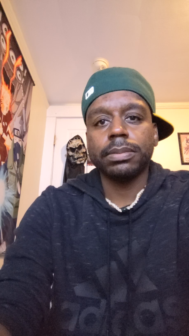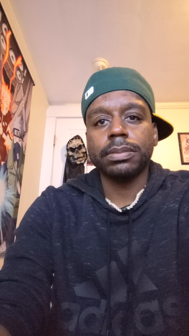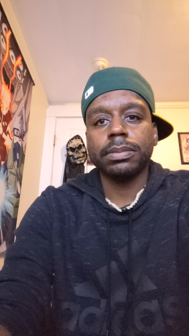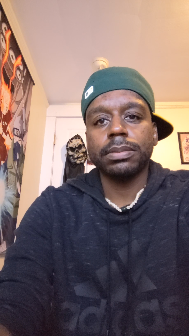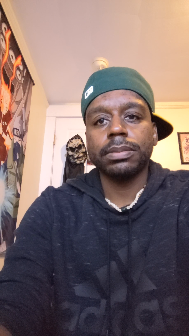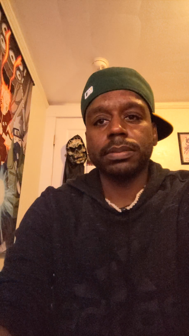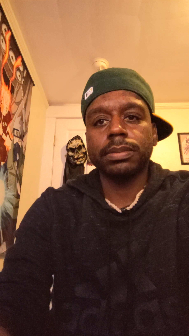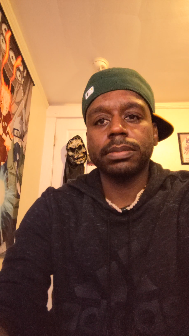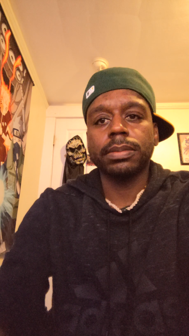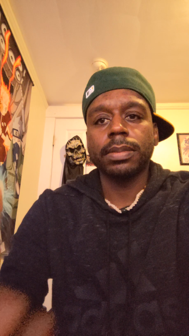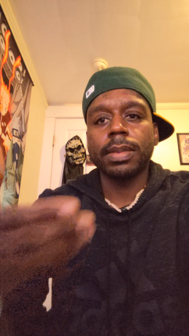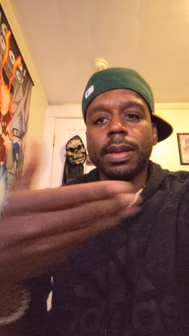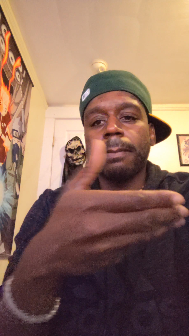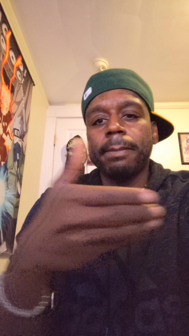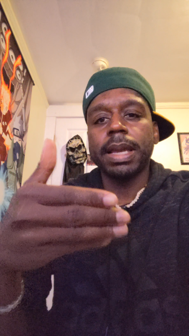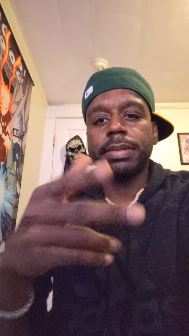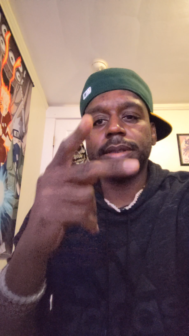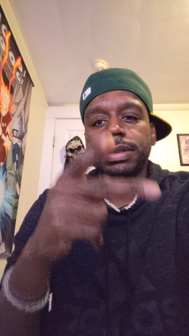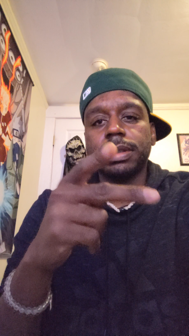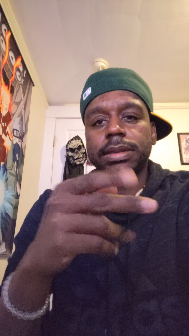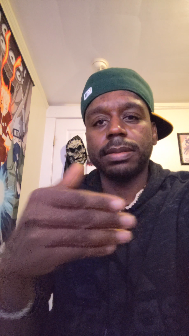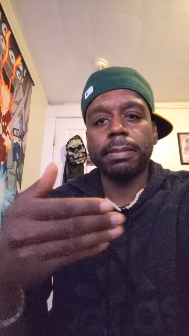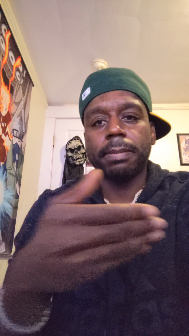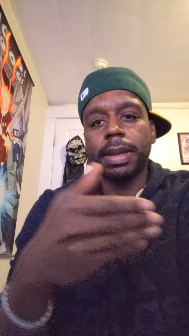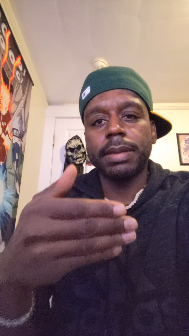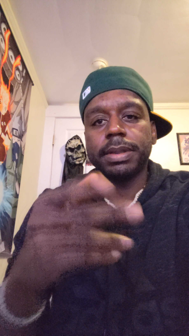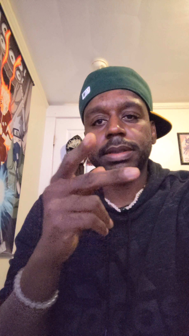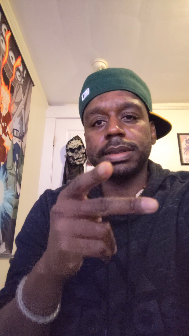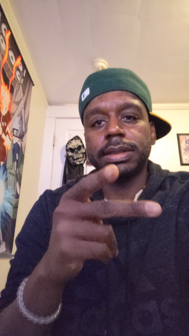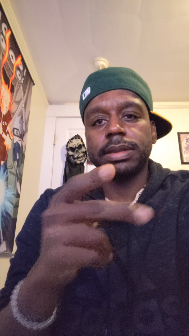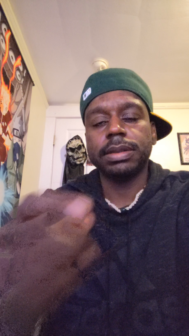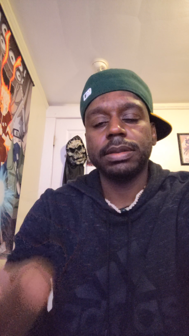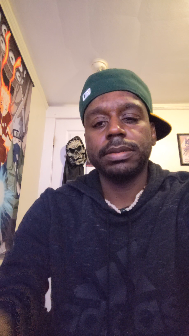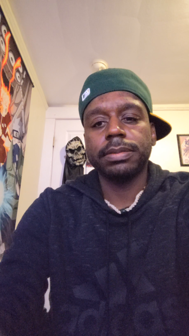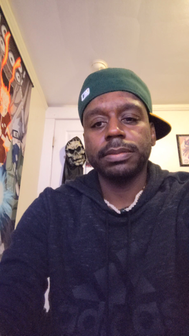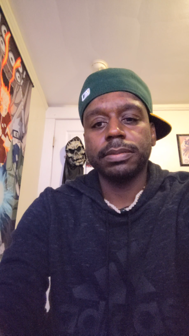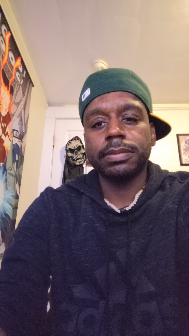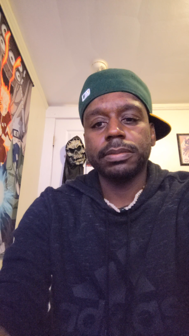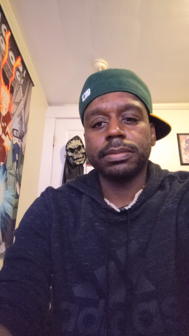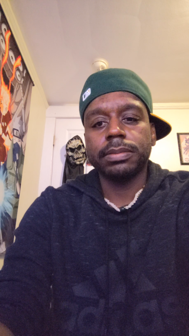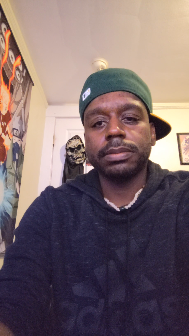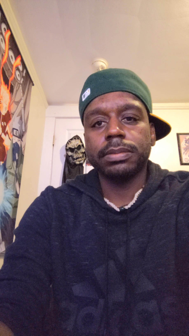babysitter